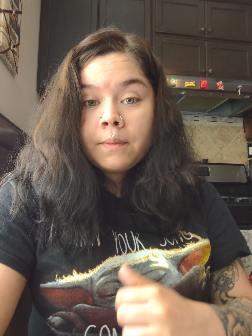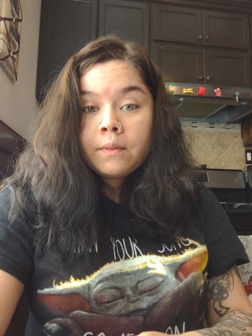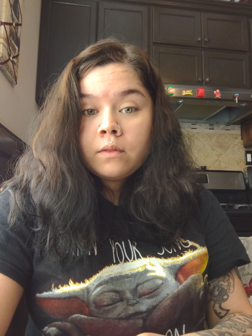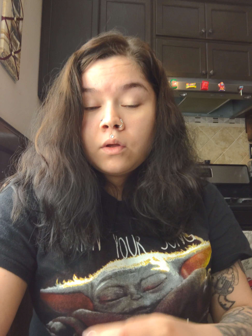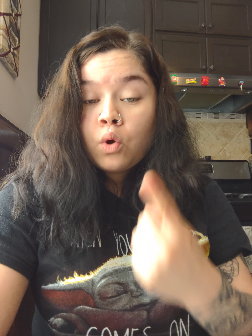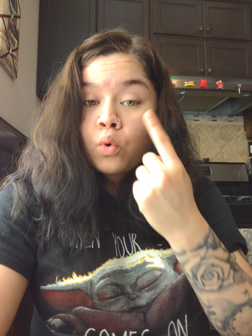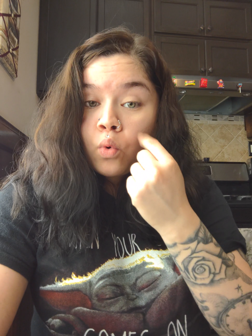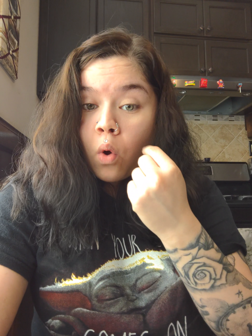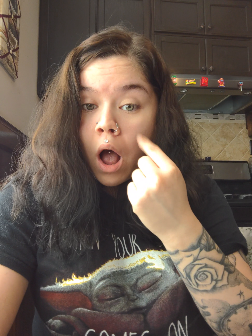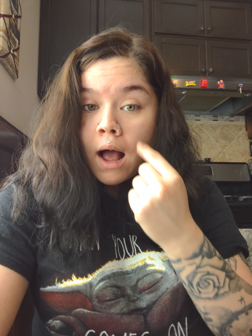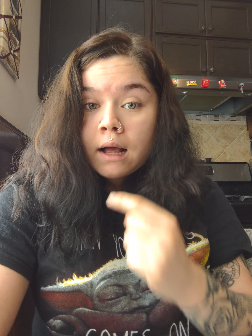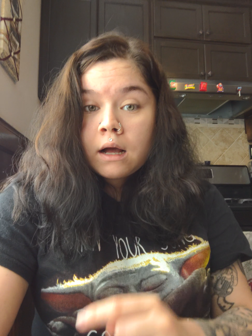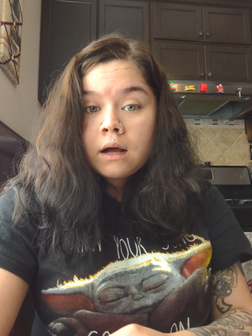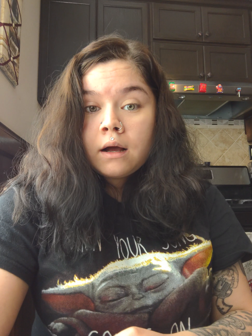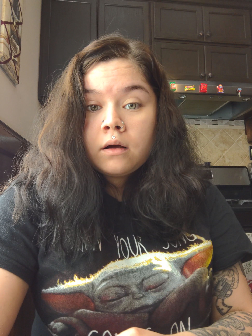cry